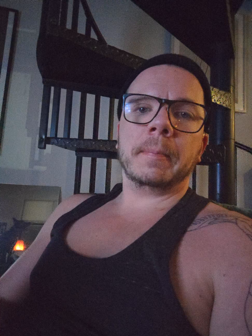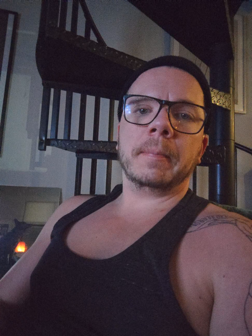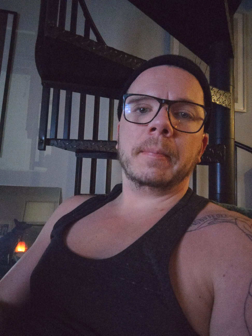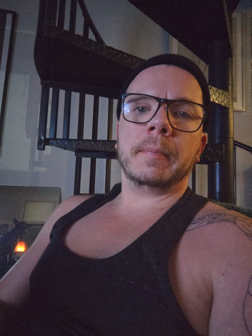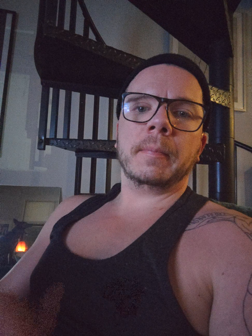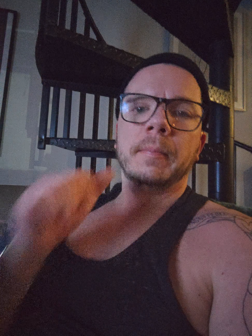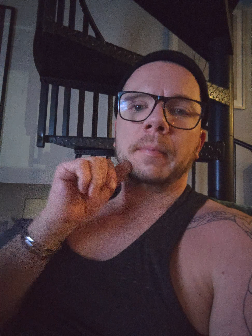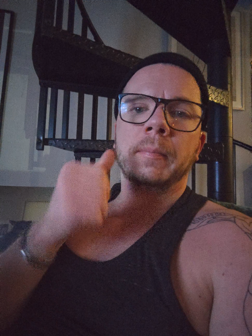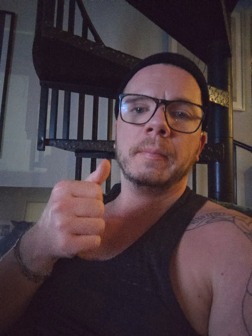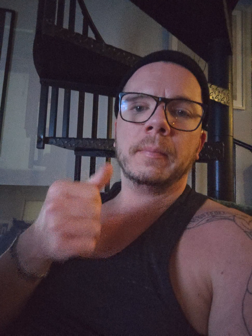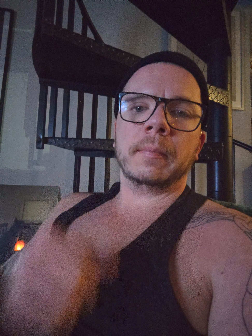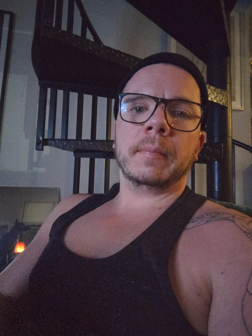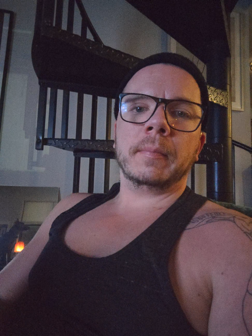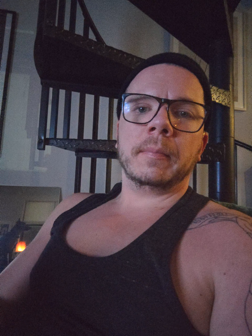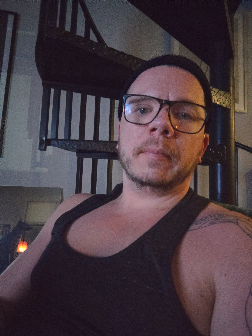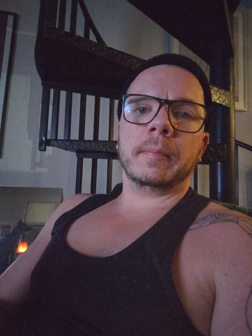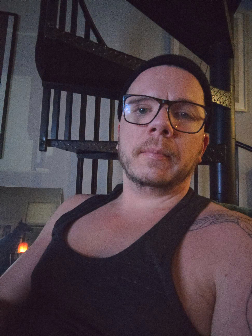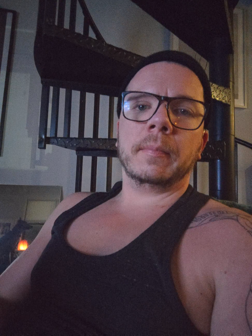tomorrow